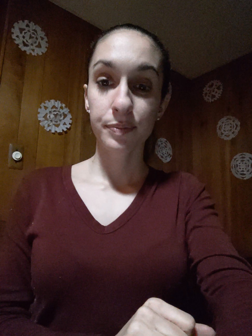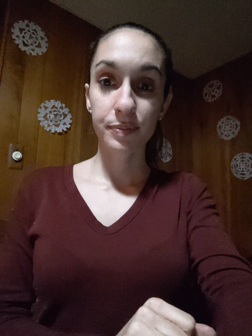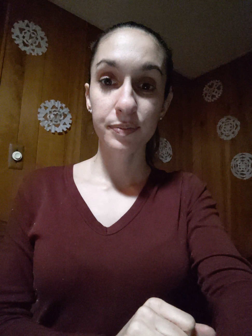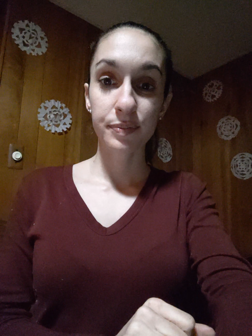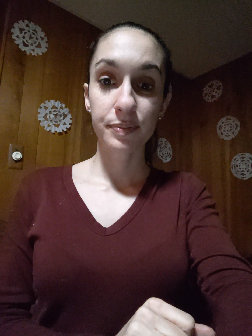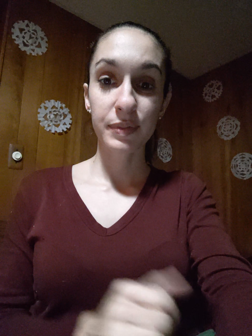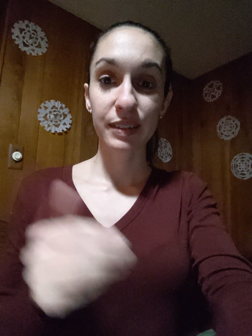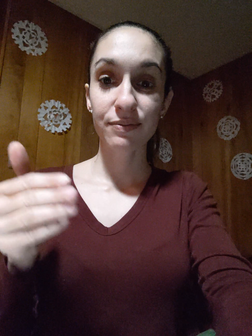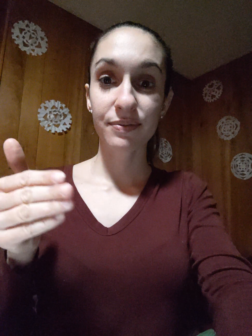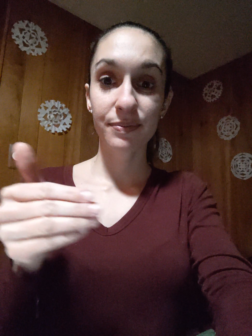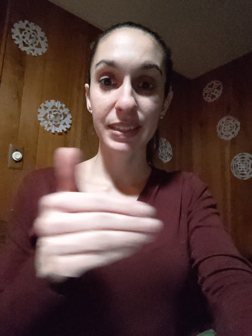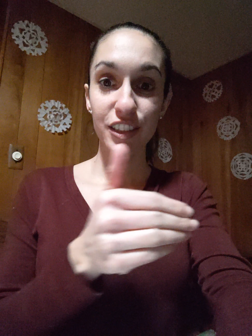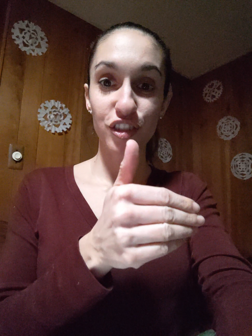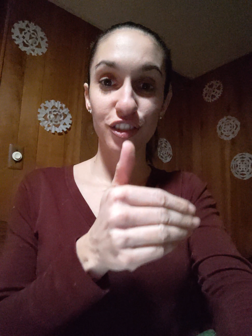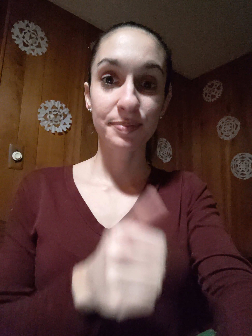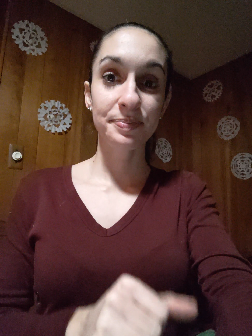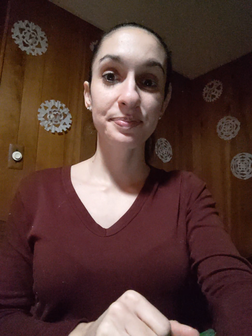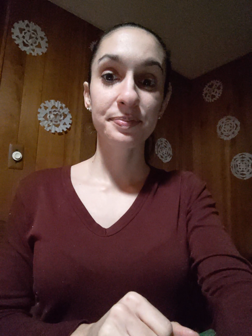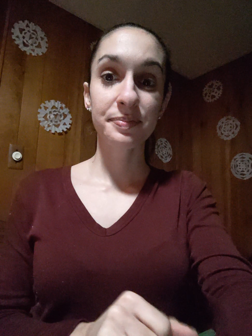fish